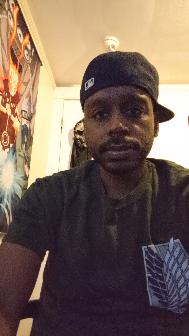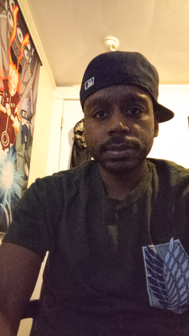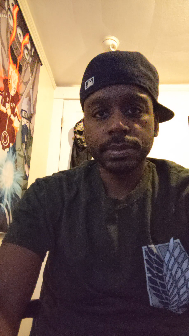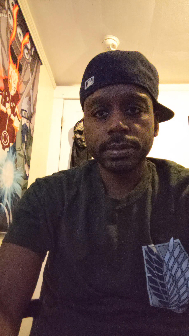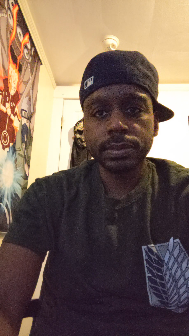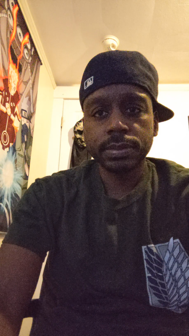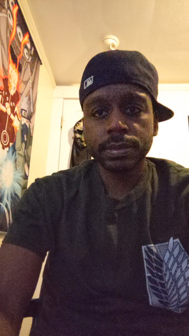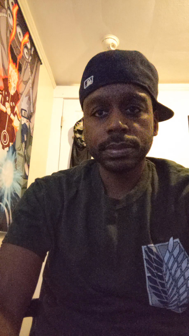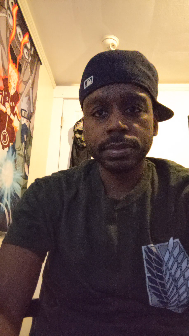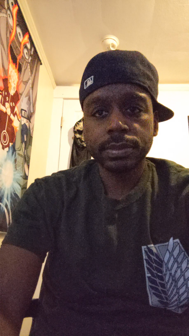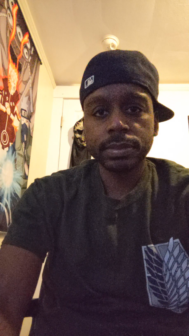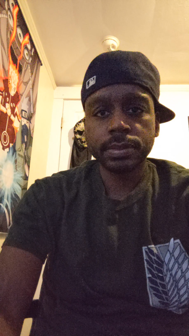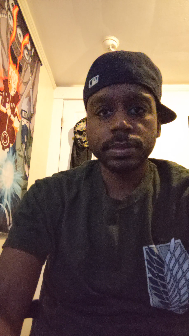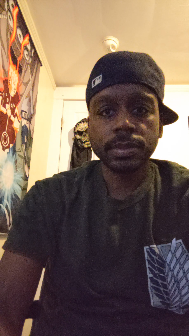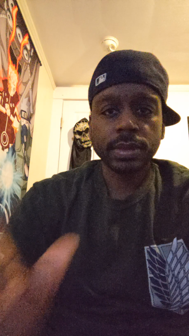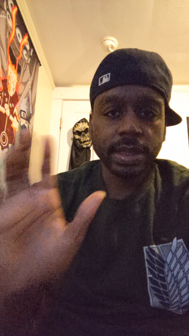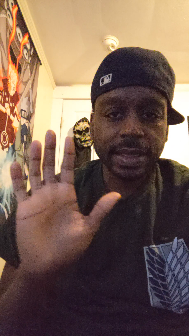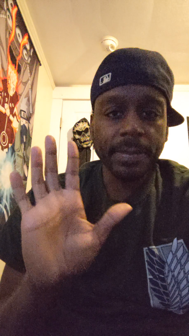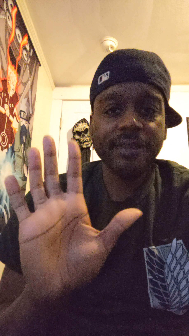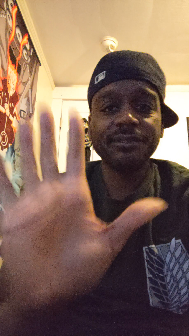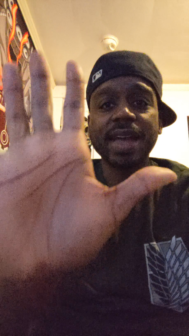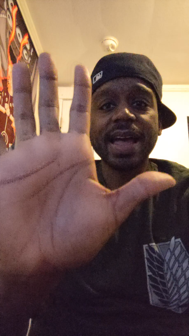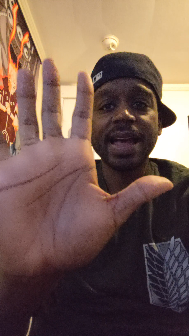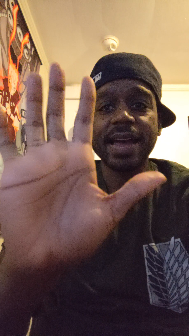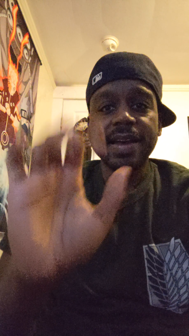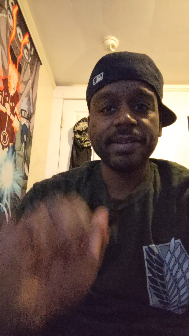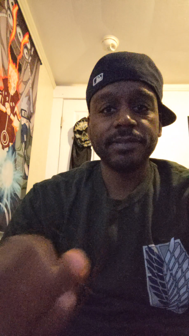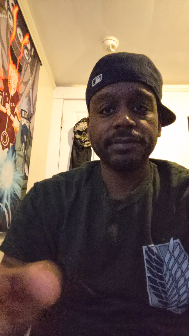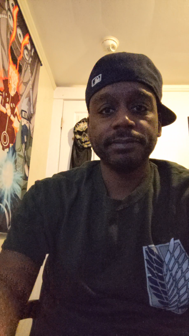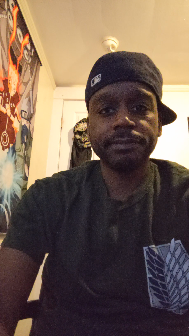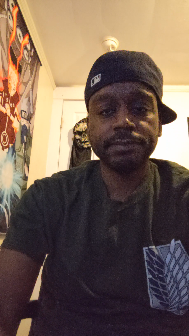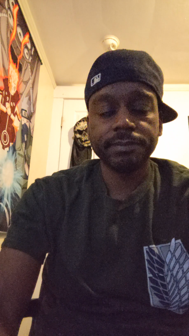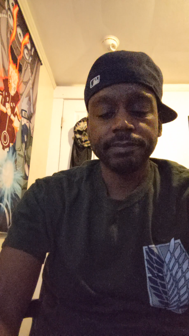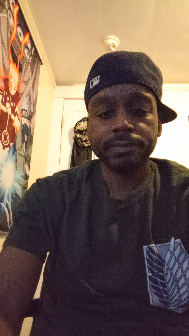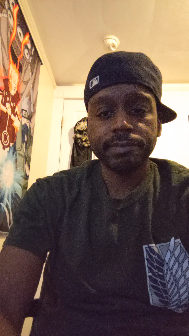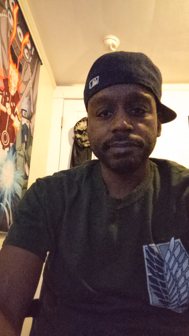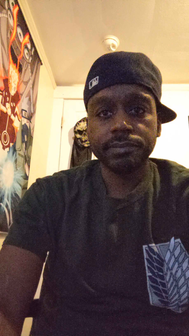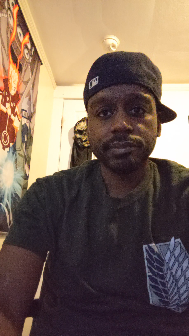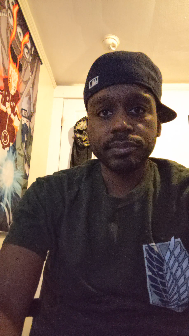give me five